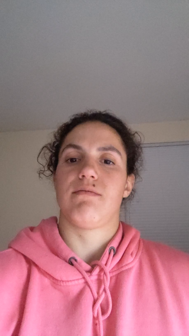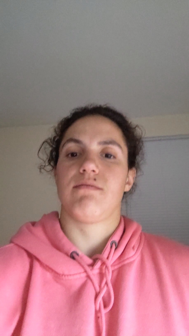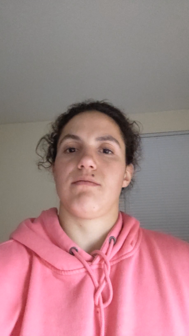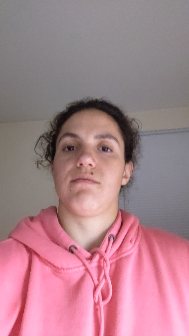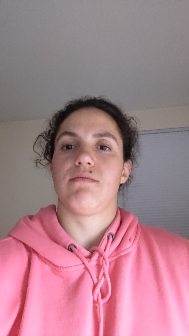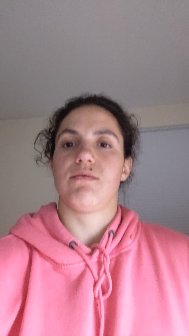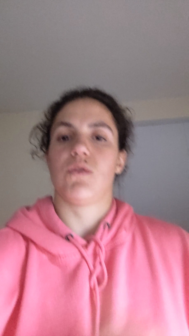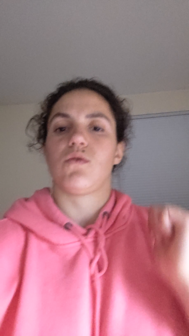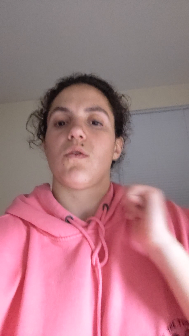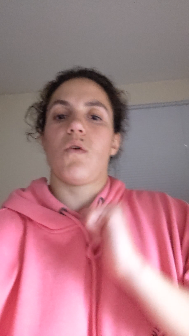coats